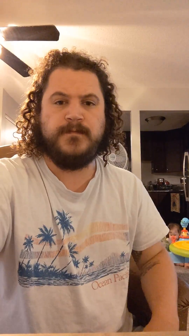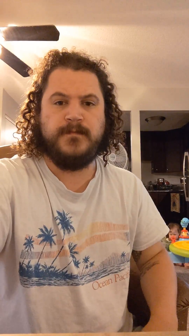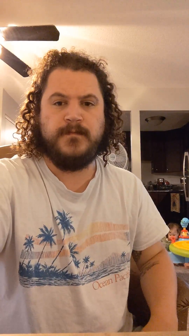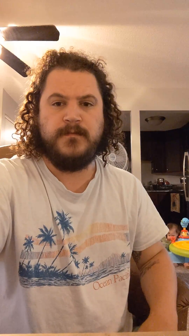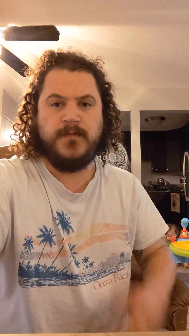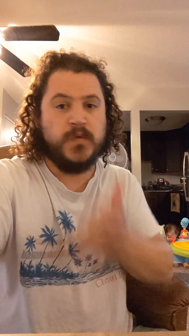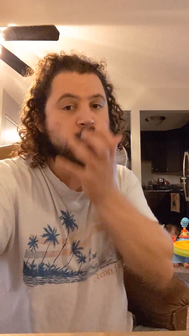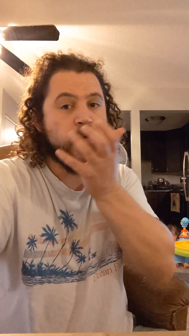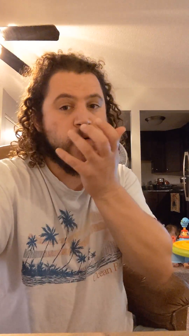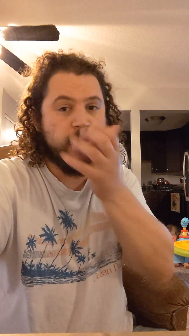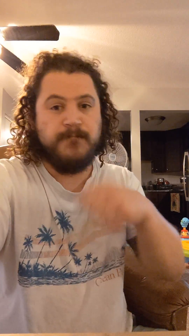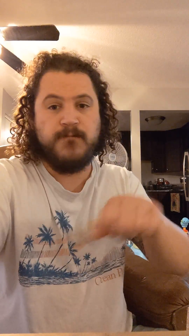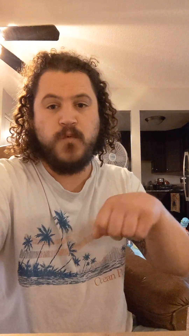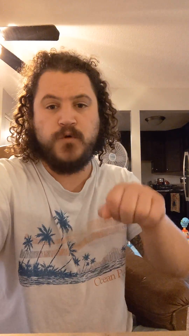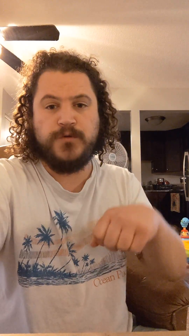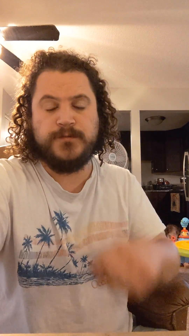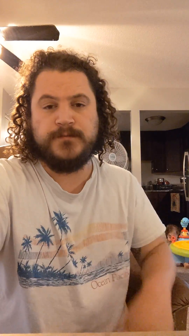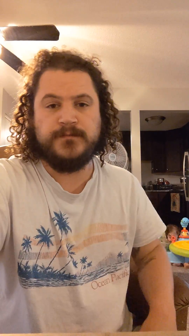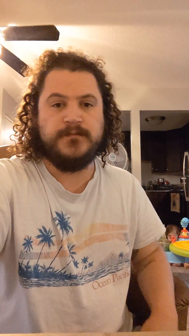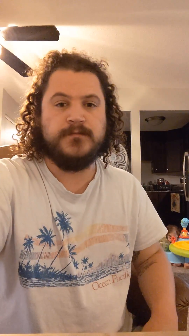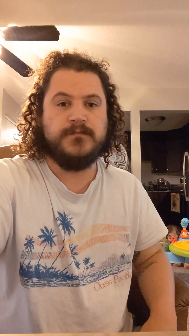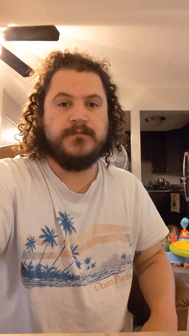lawn mower